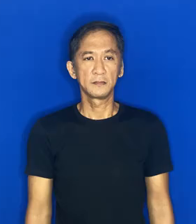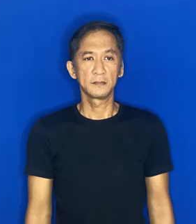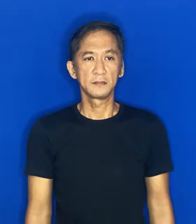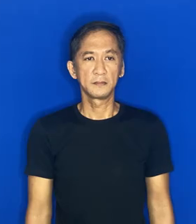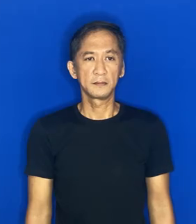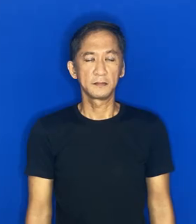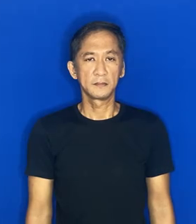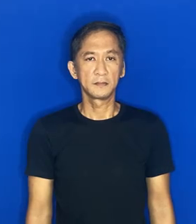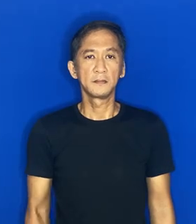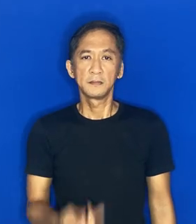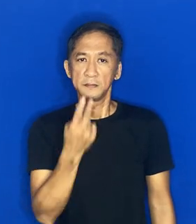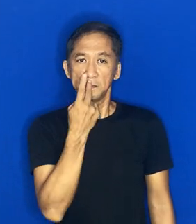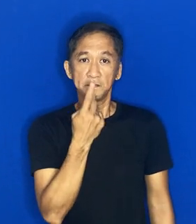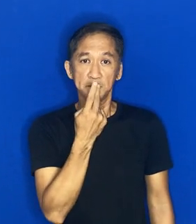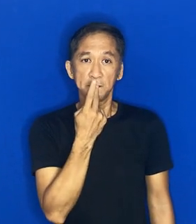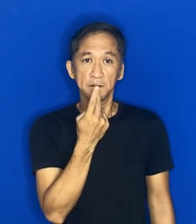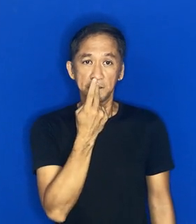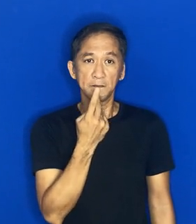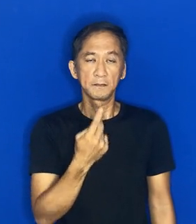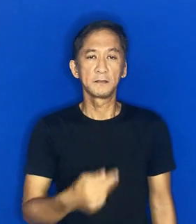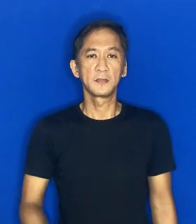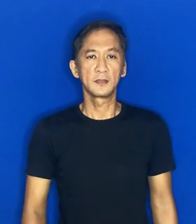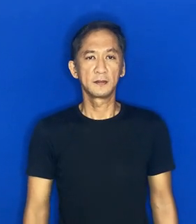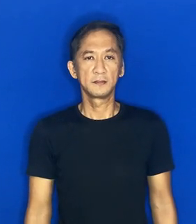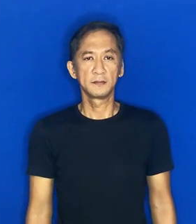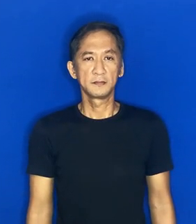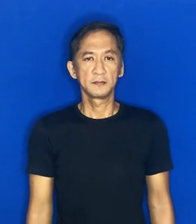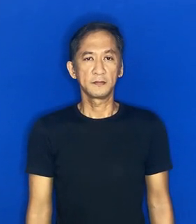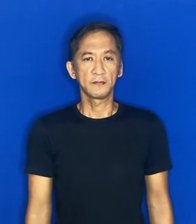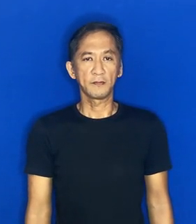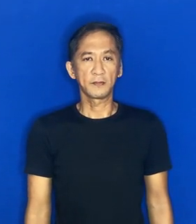pink